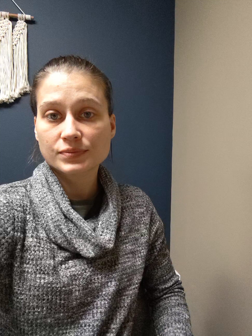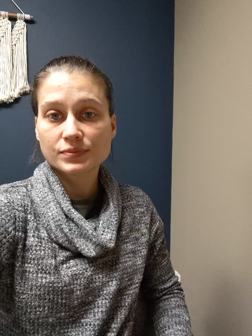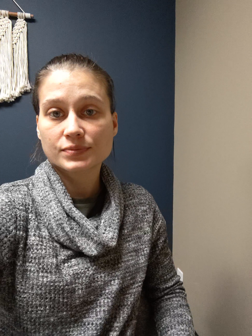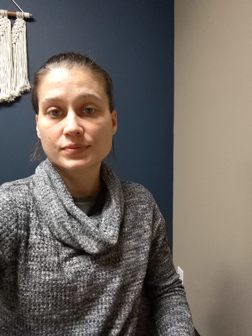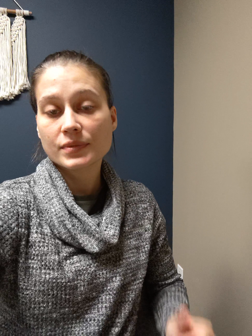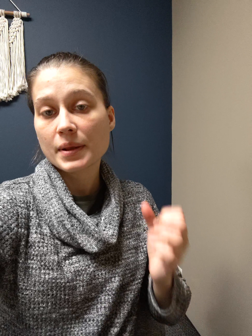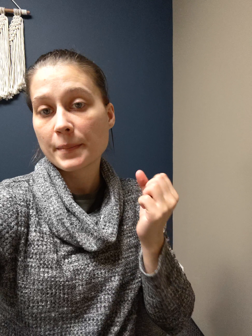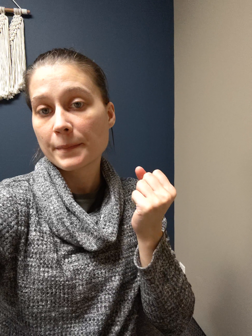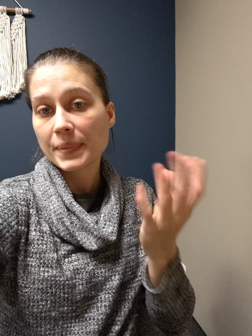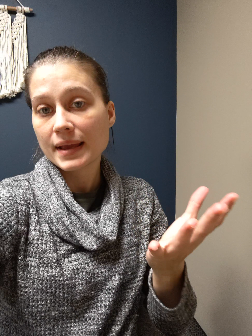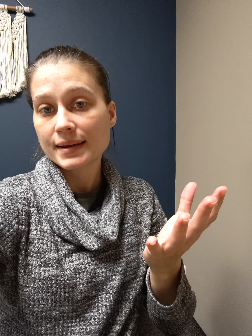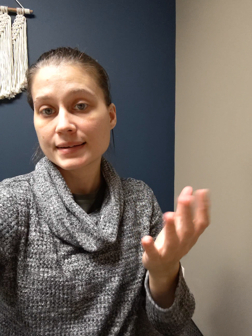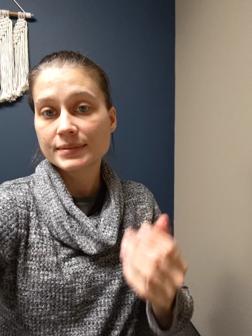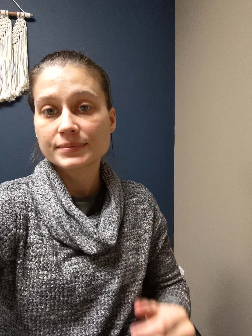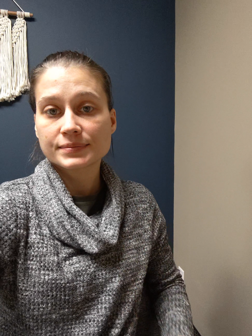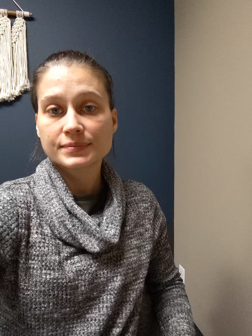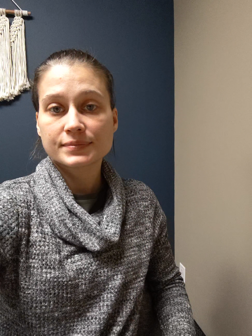many